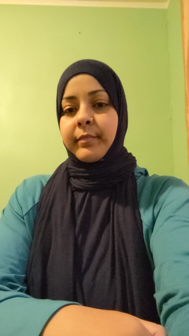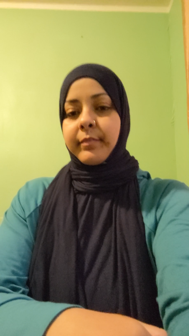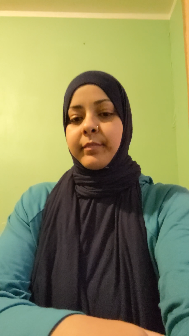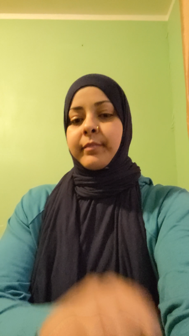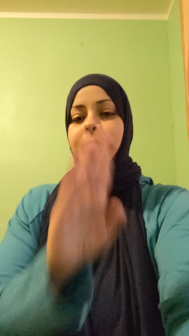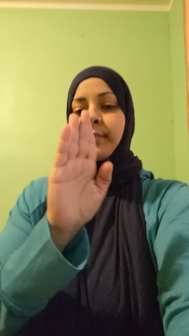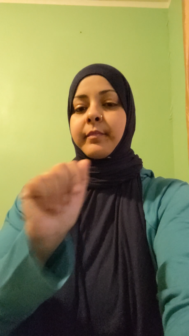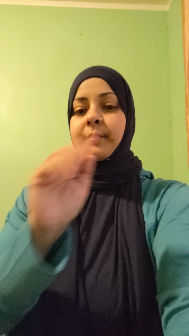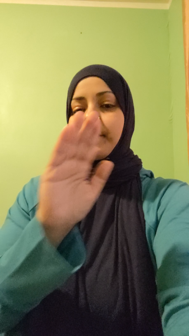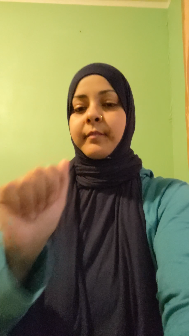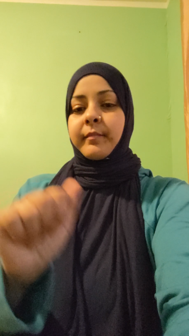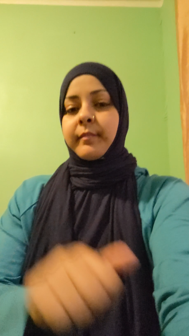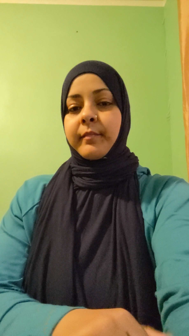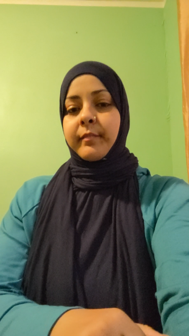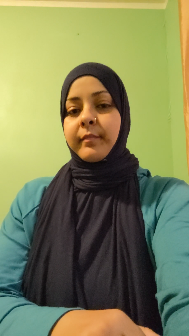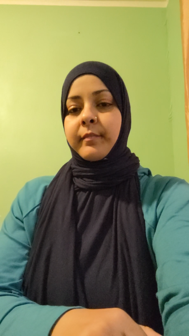baa baa